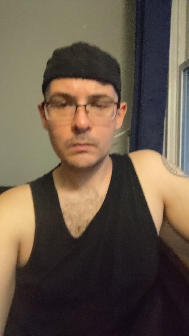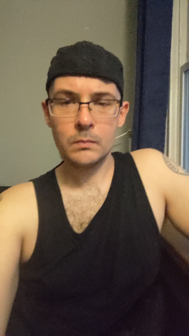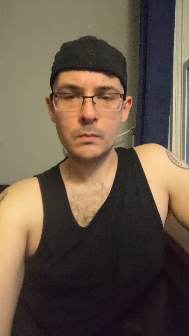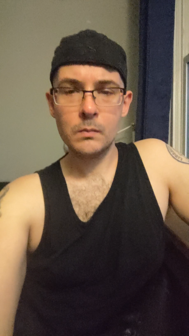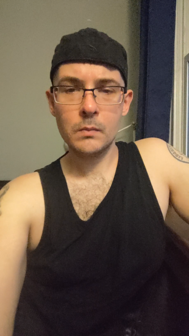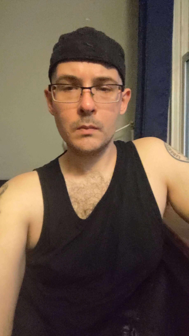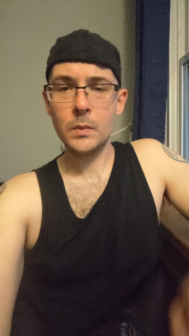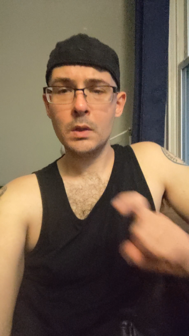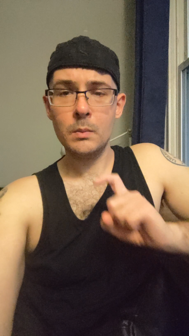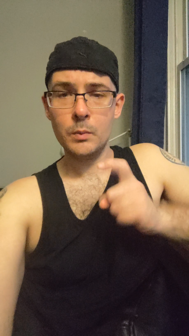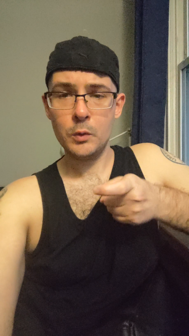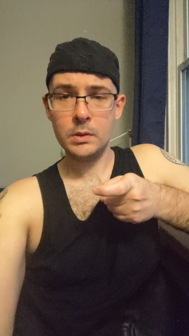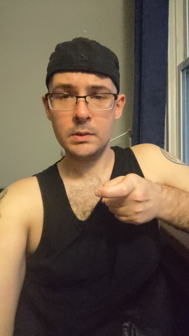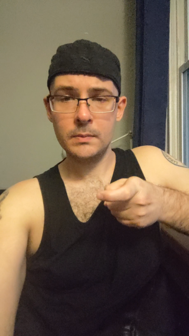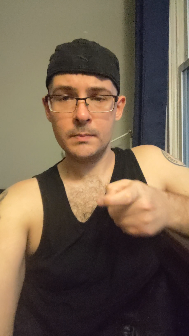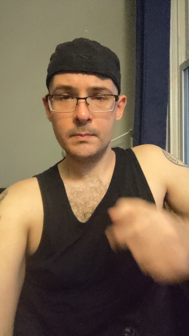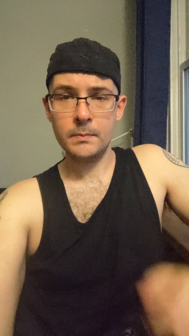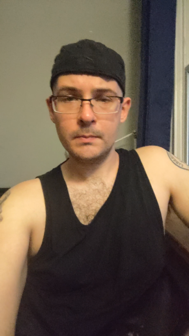present